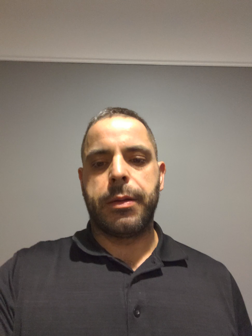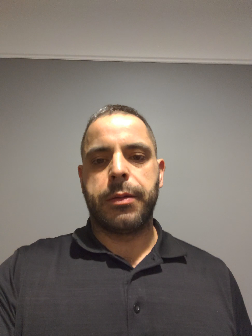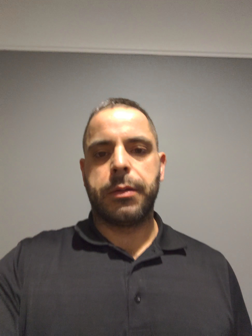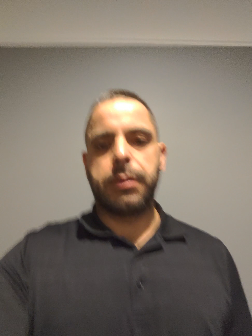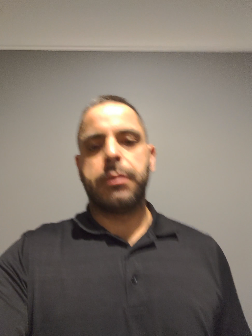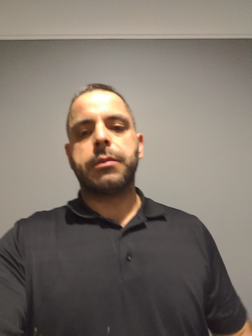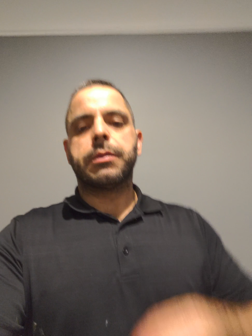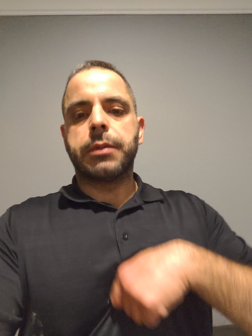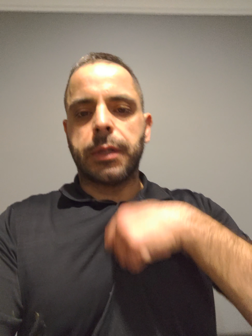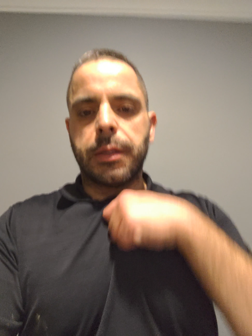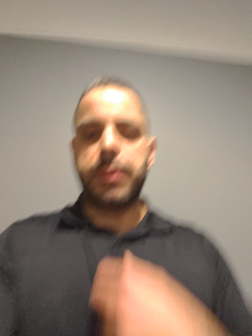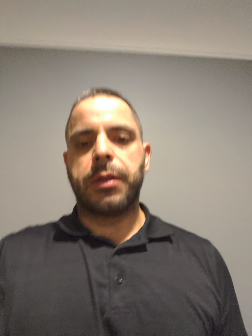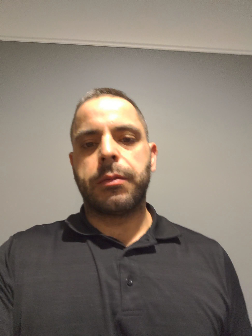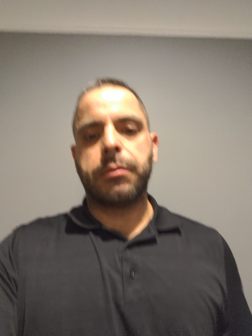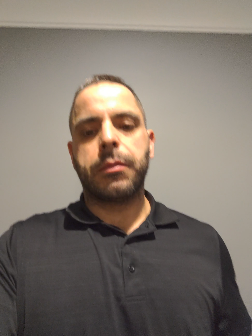zipper